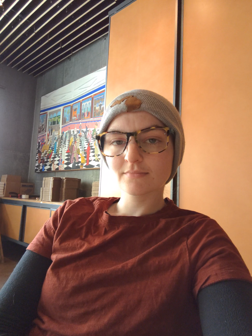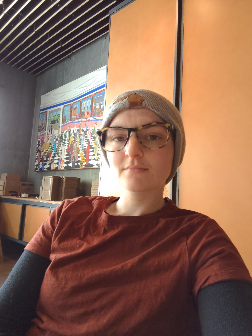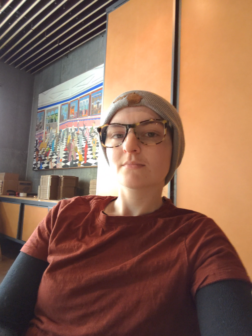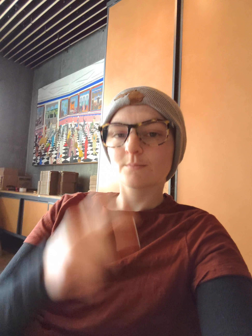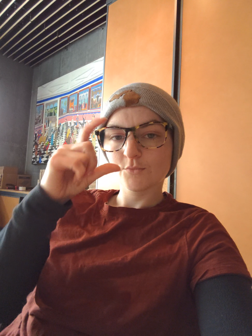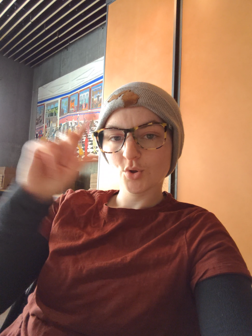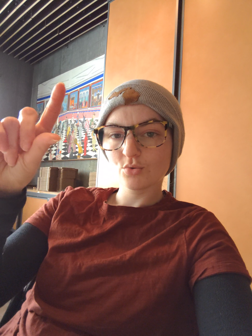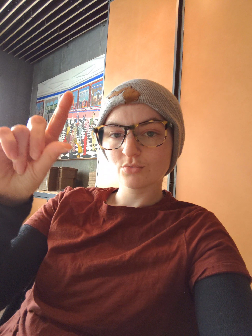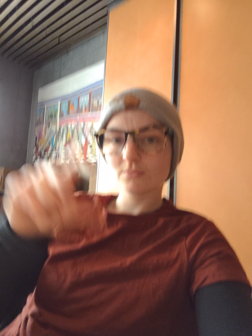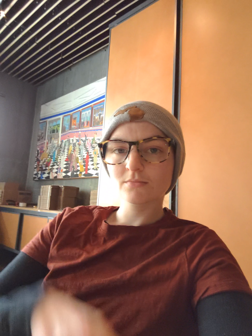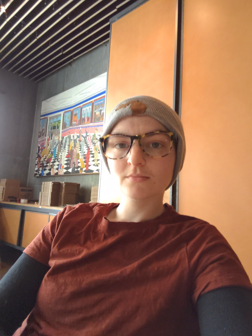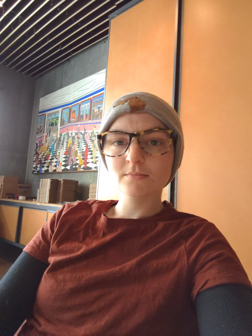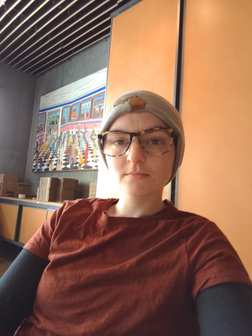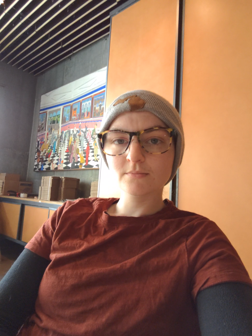moon